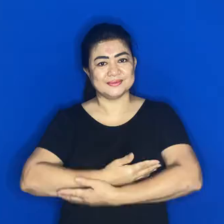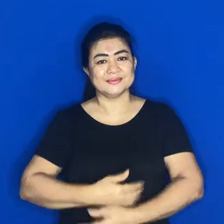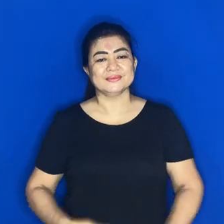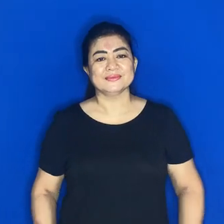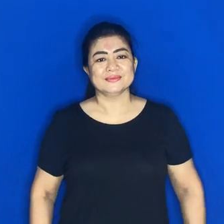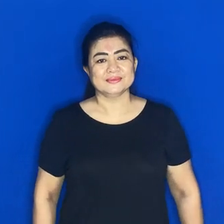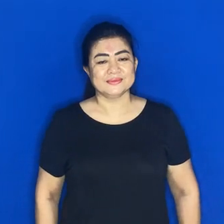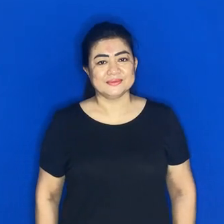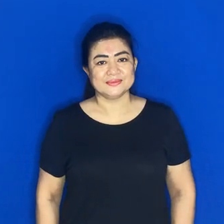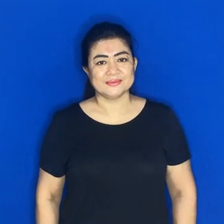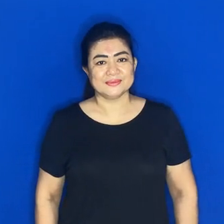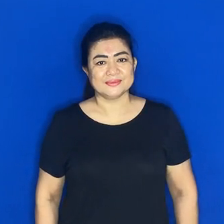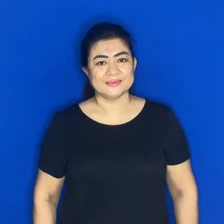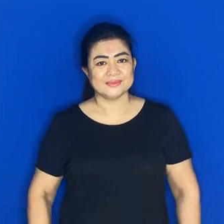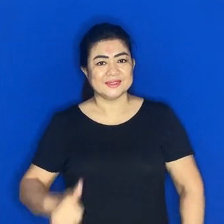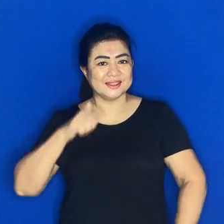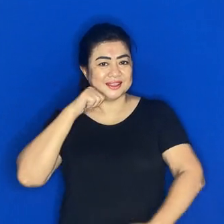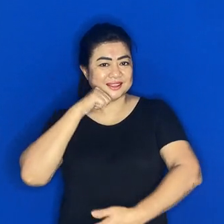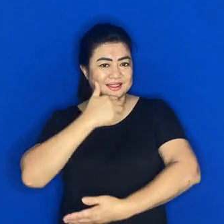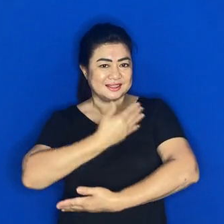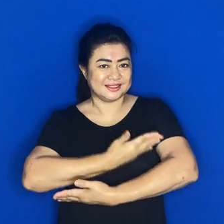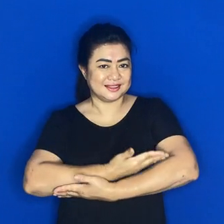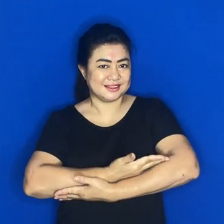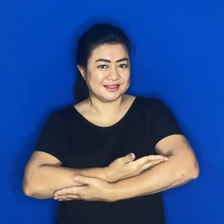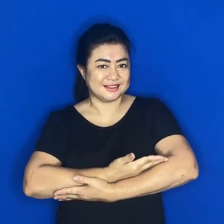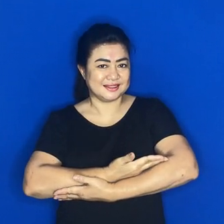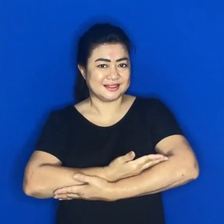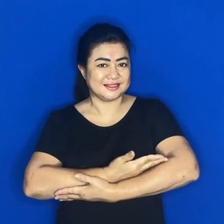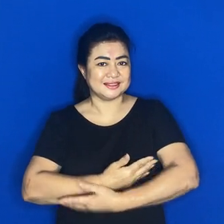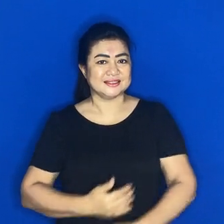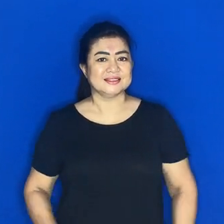daughter